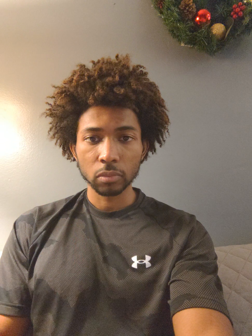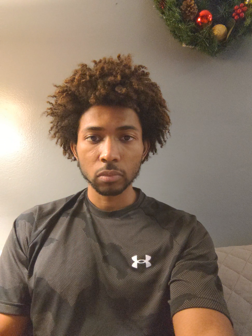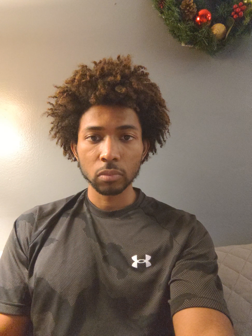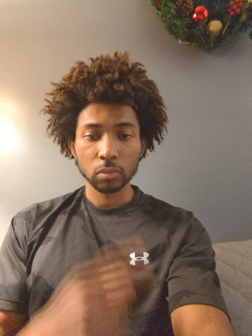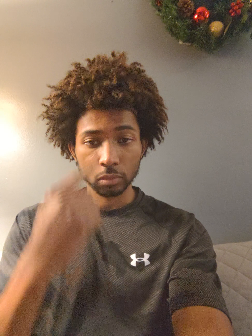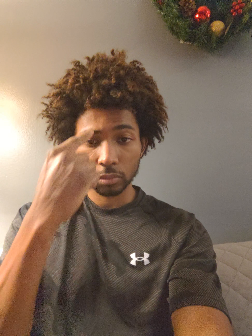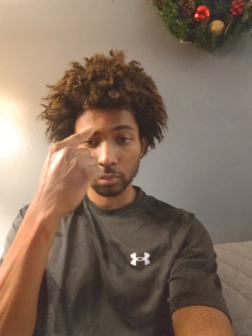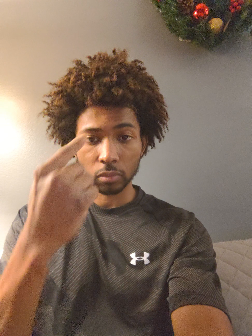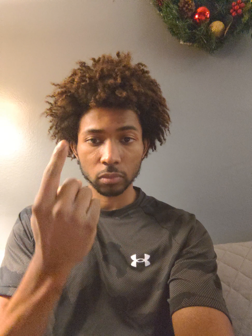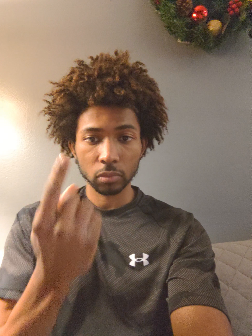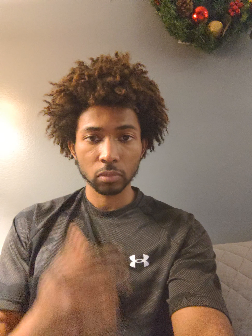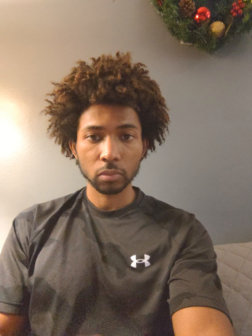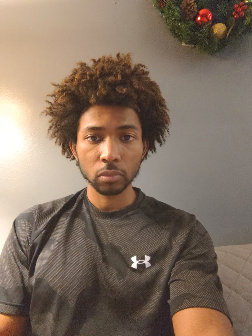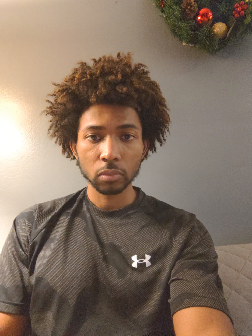penny